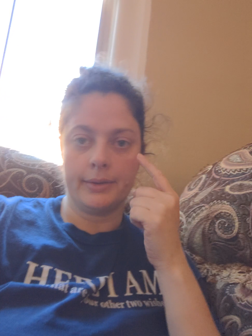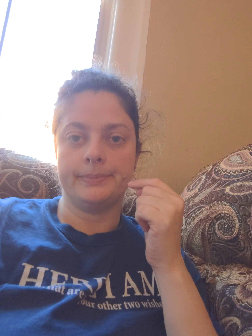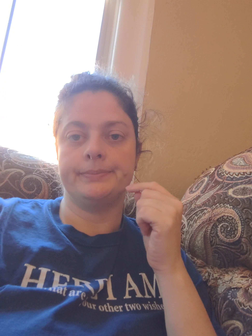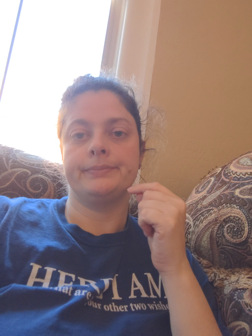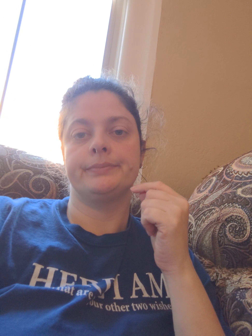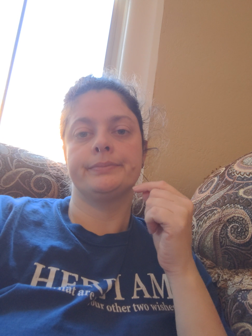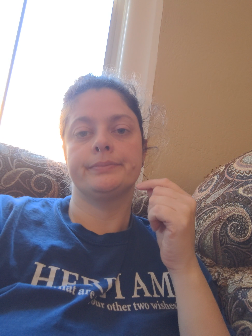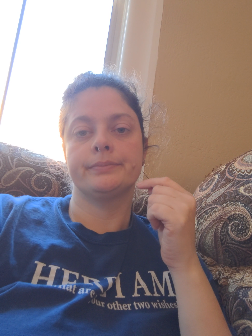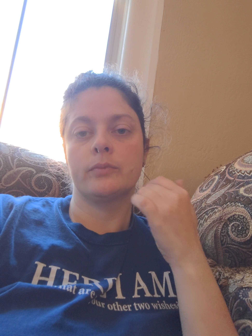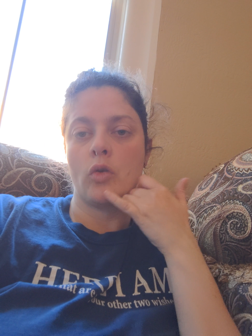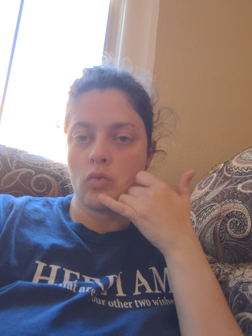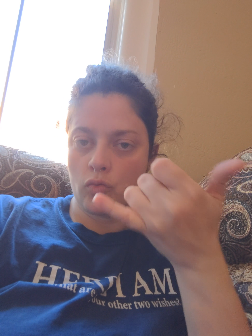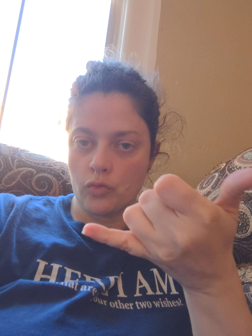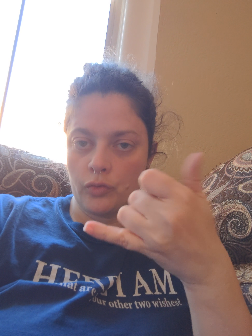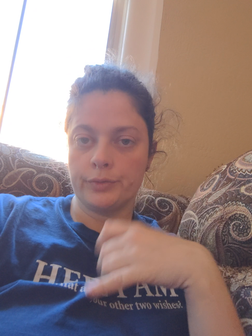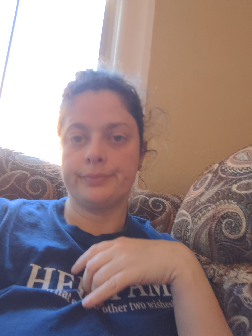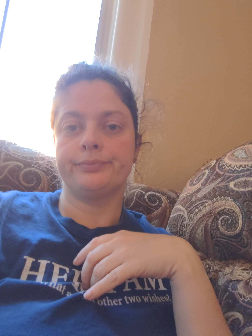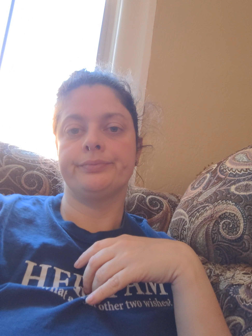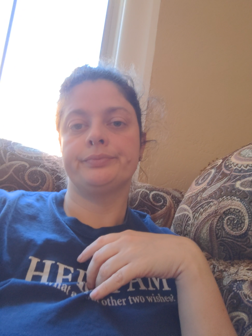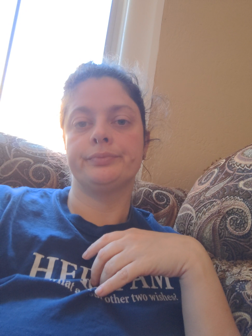call on the phone